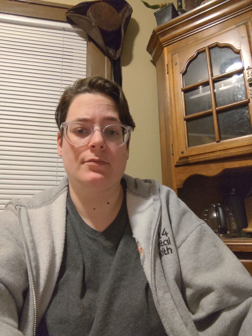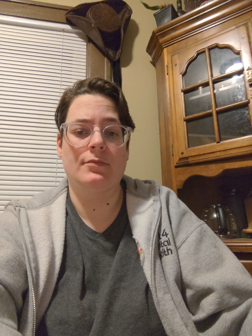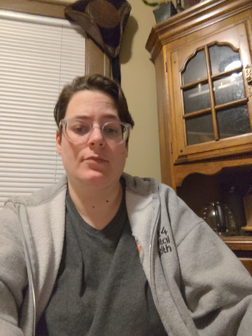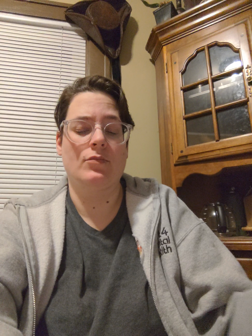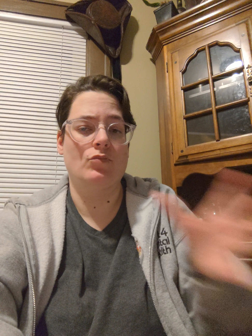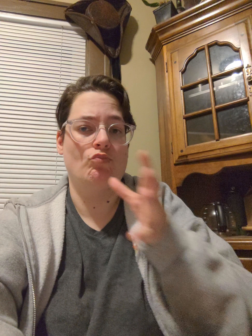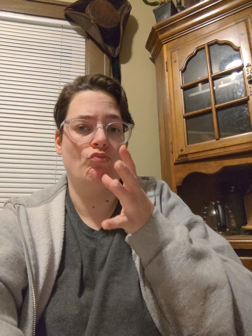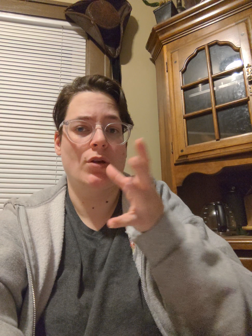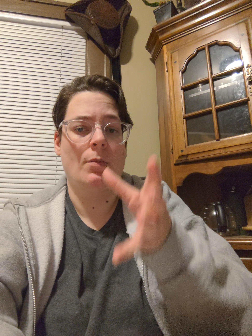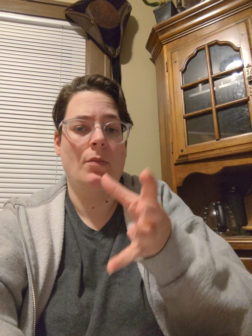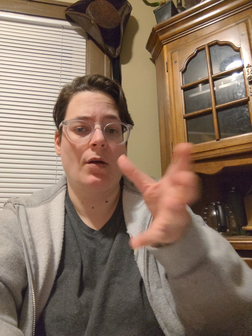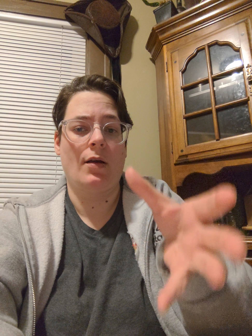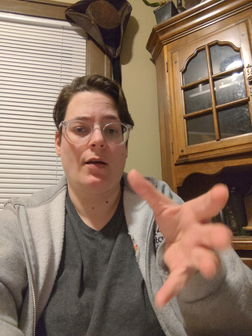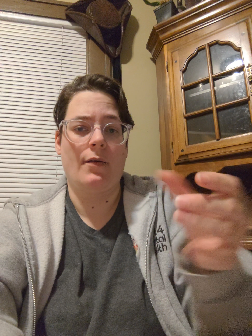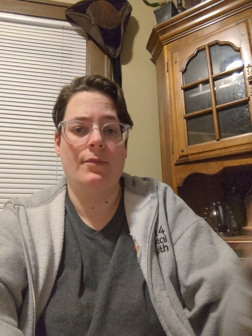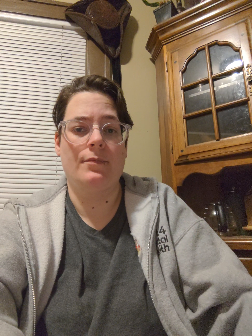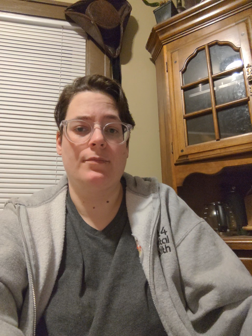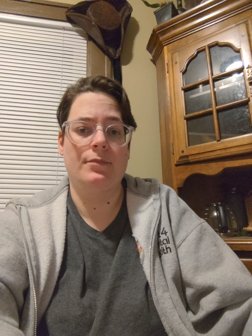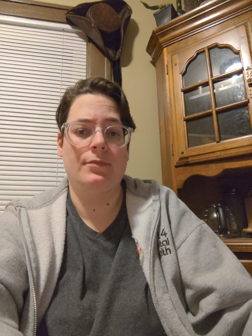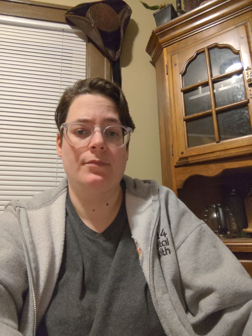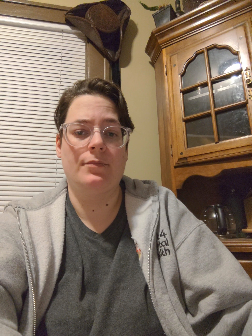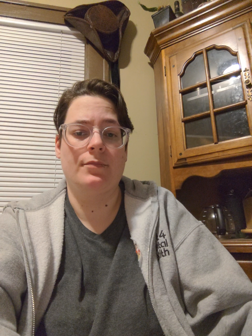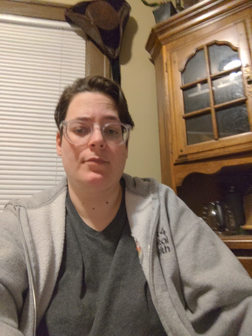grandma